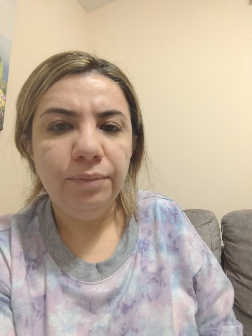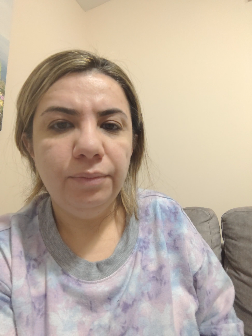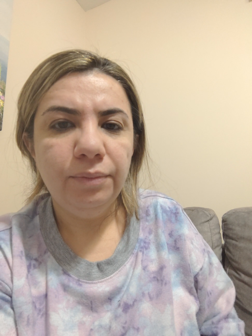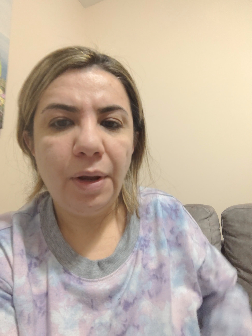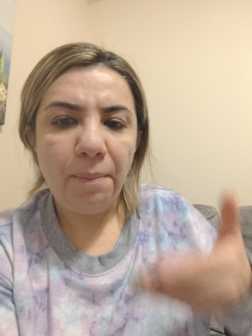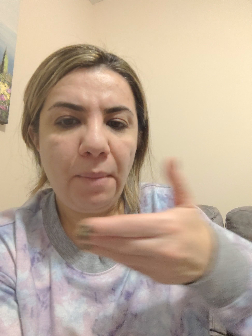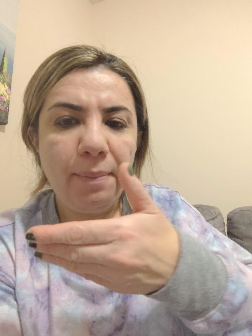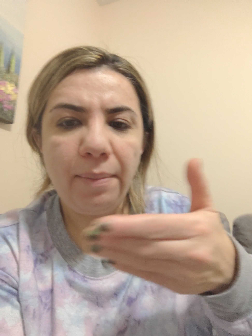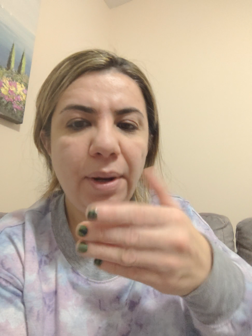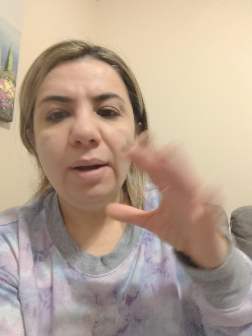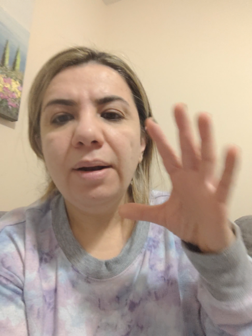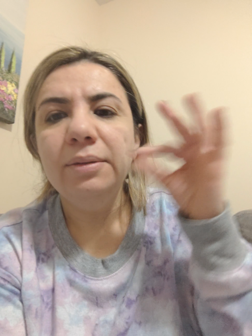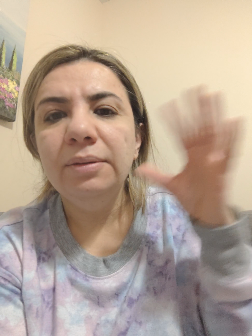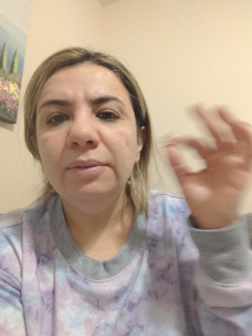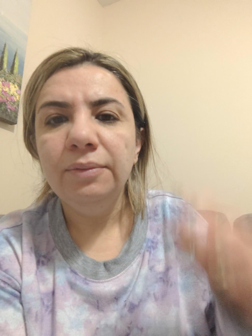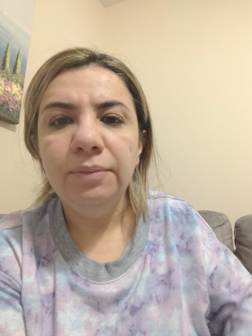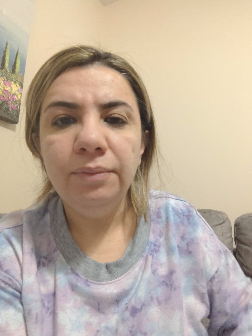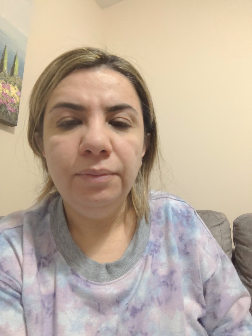kitty